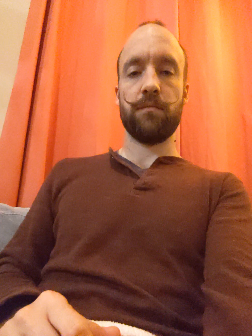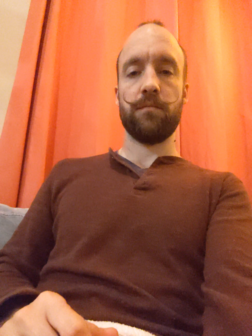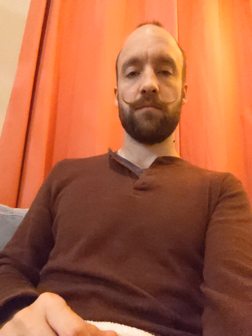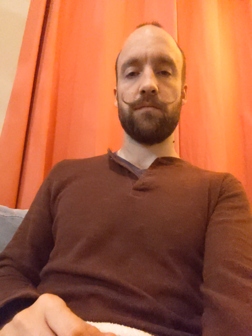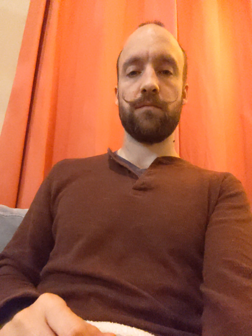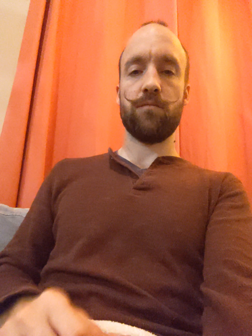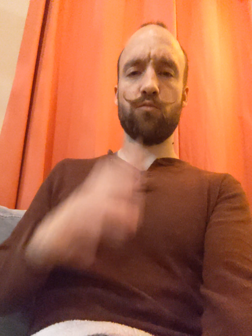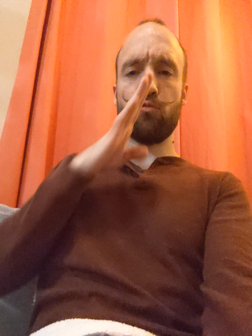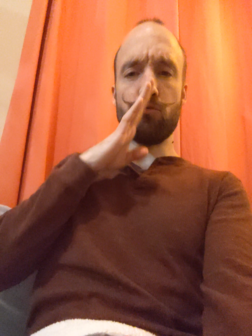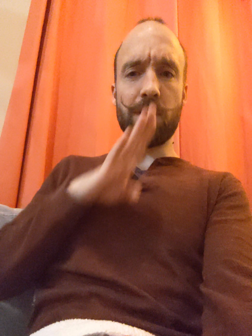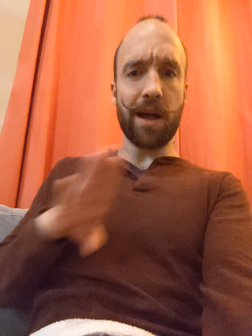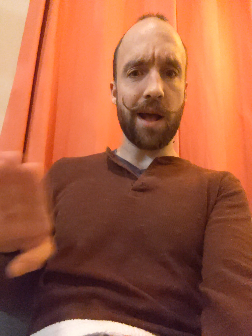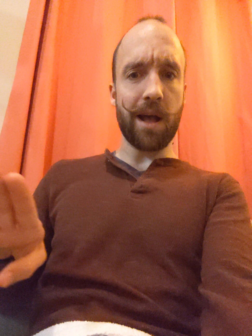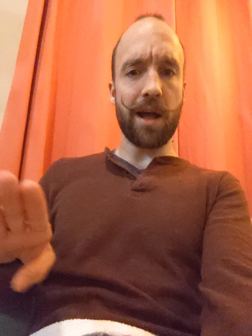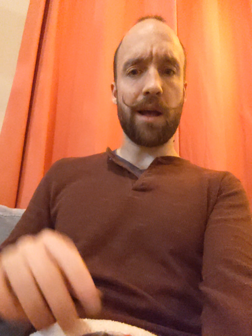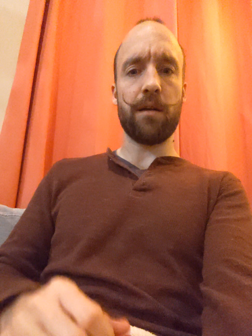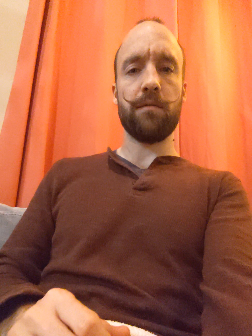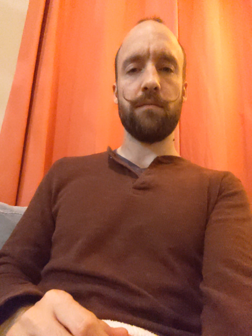quiet